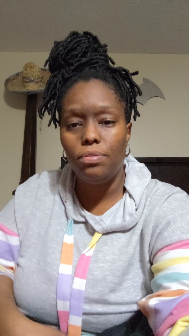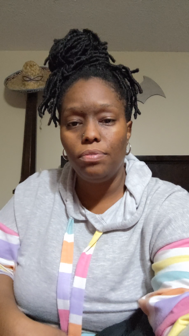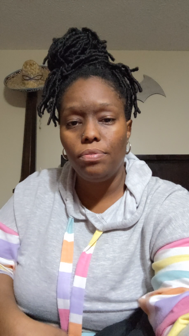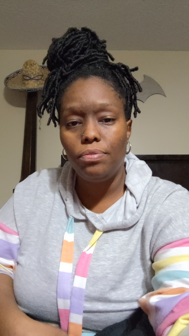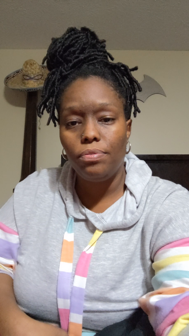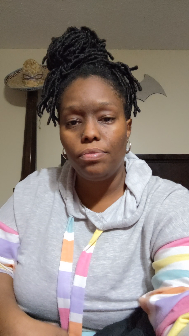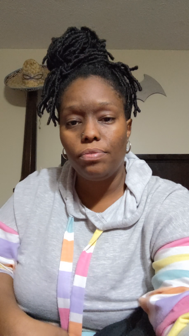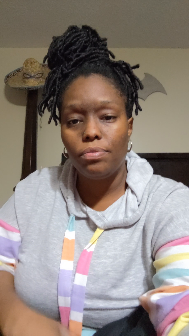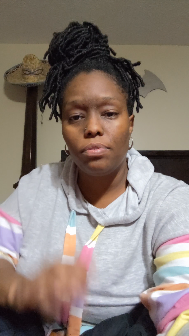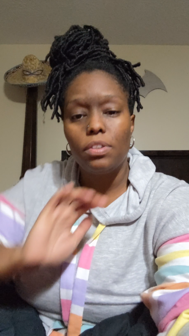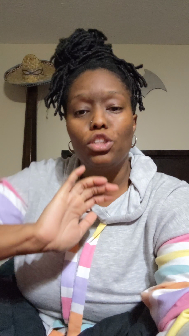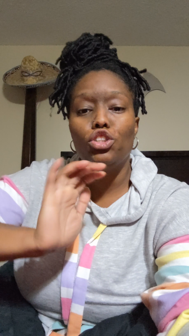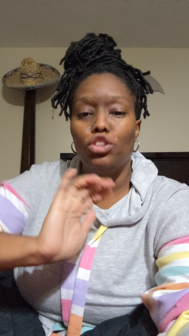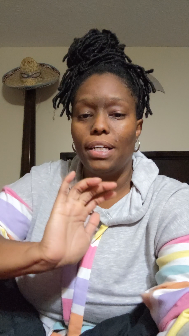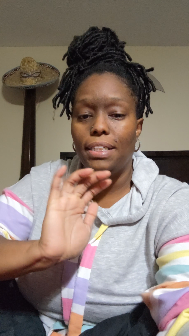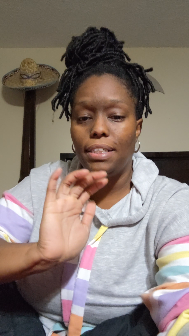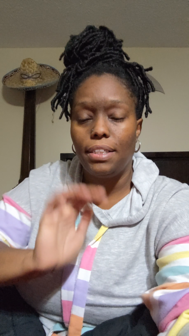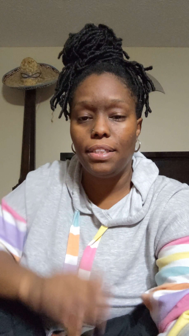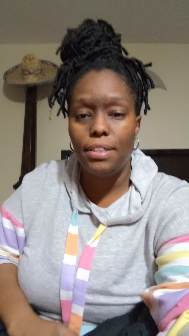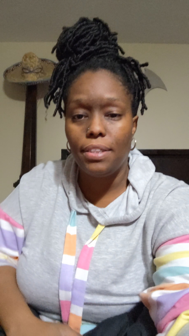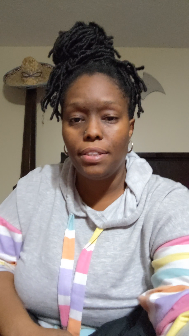cheese